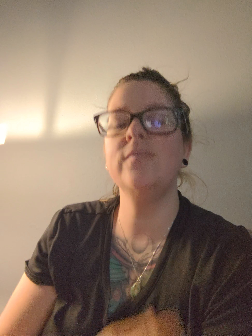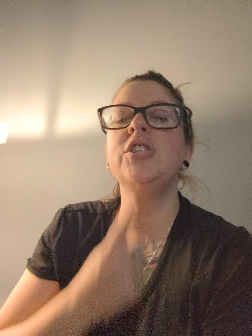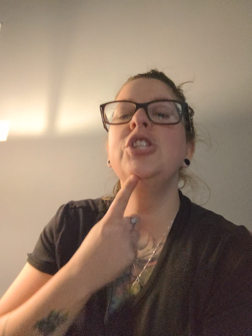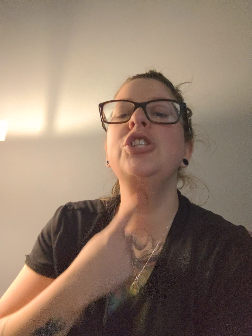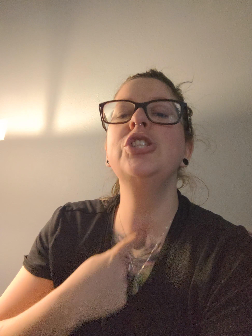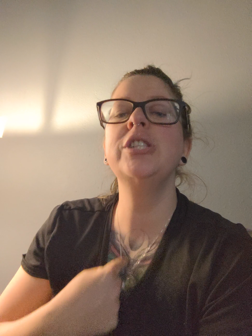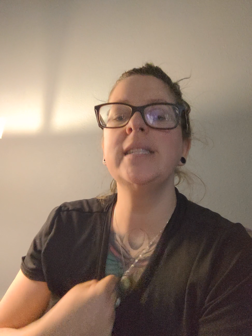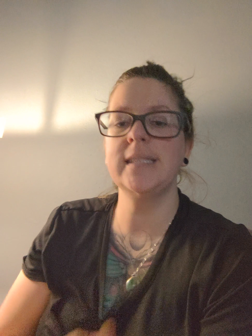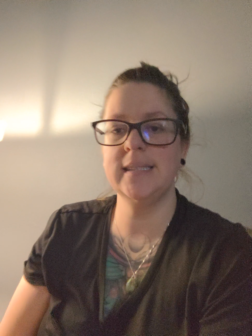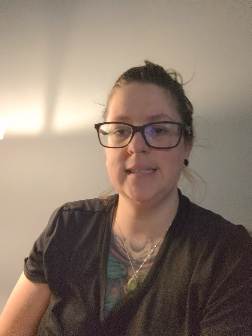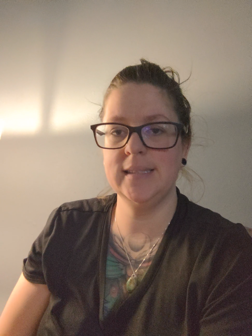thirsty